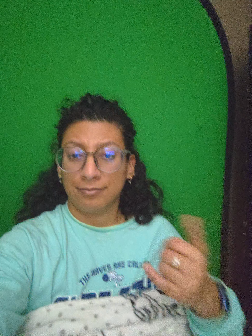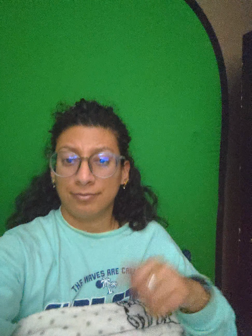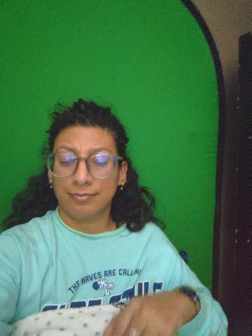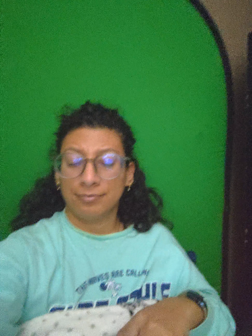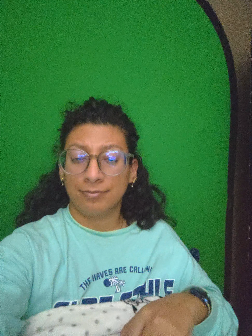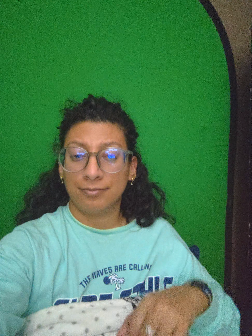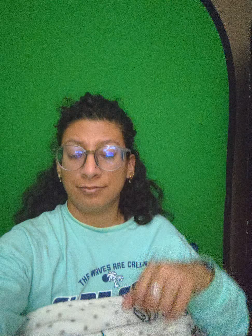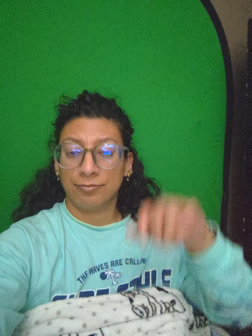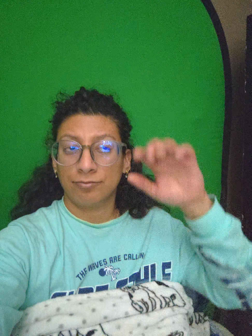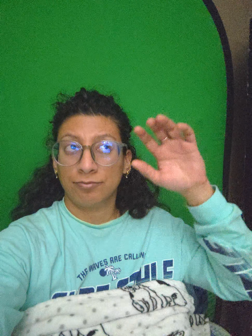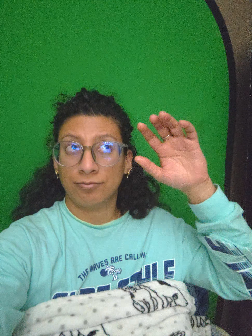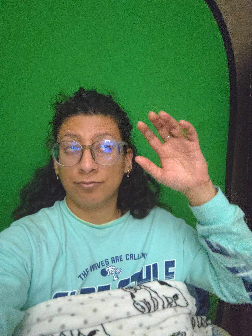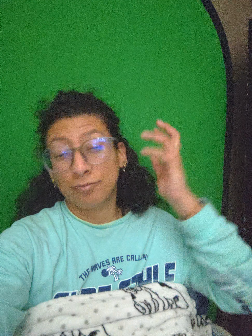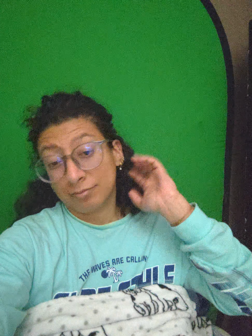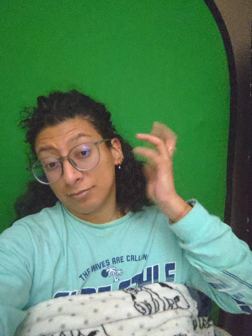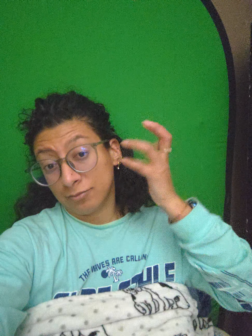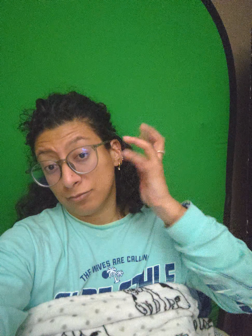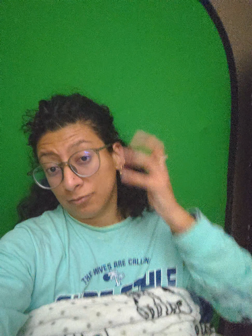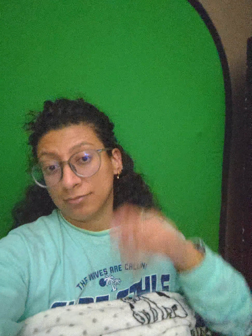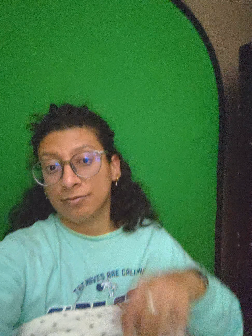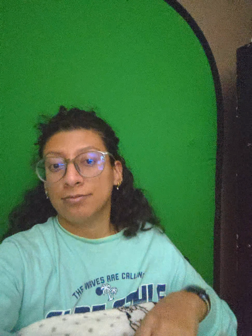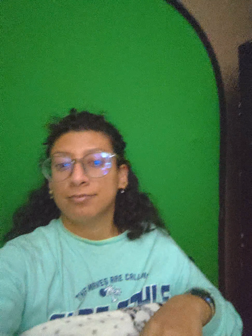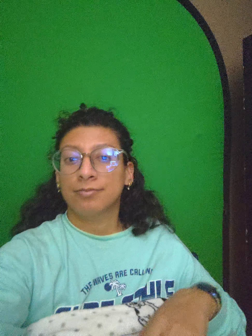radio